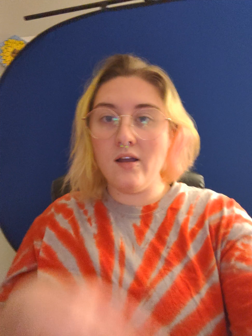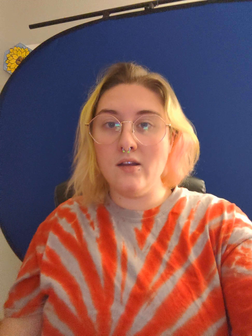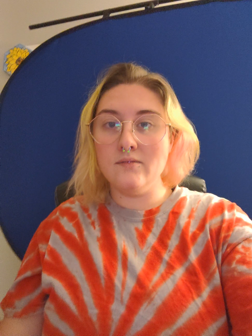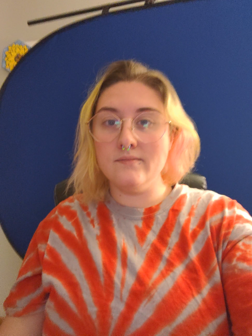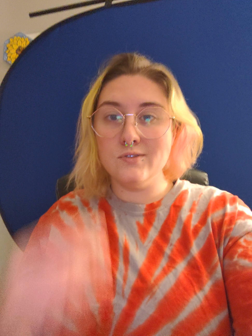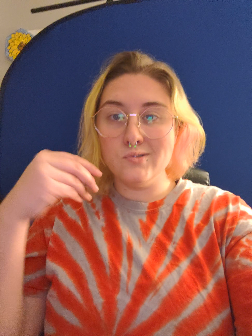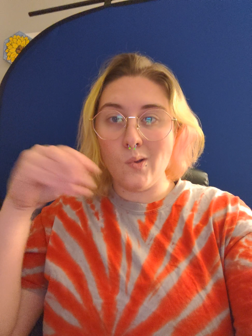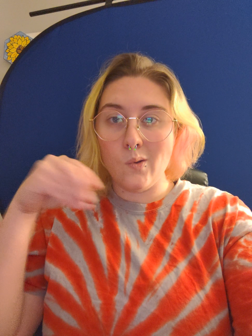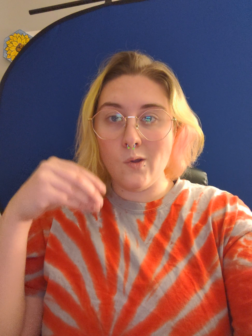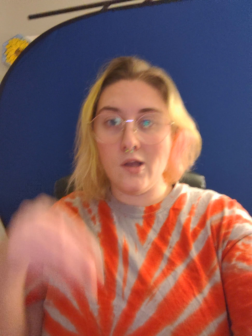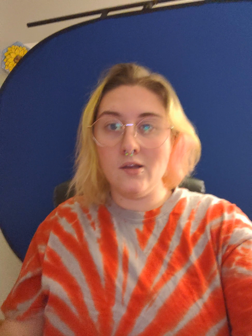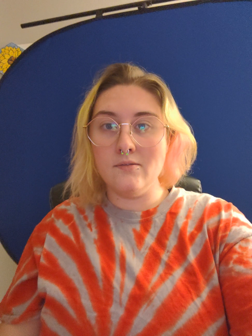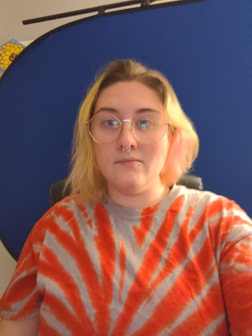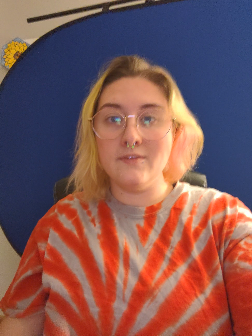store